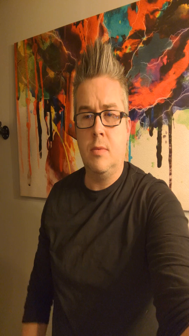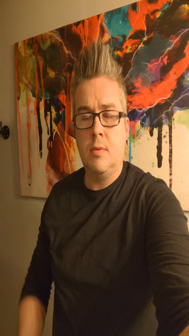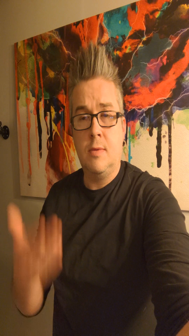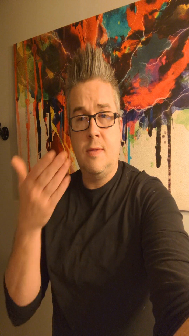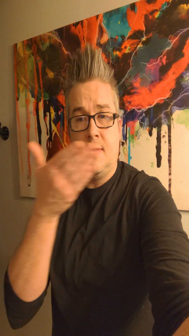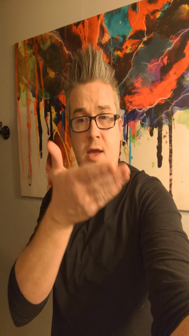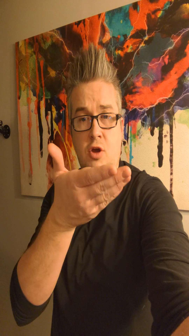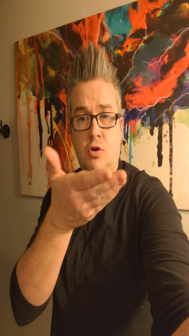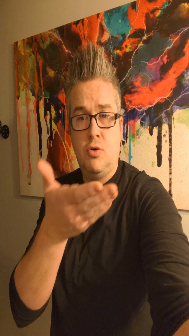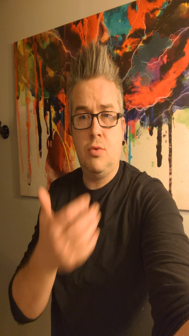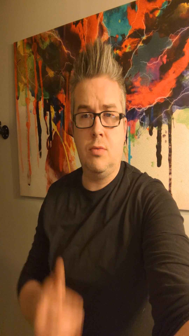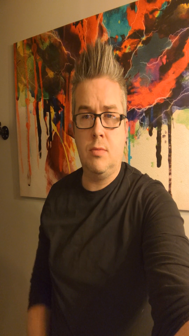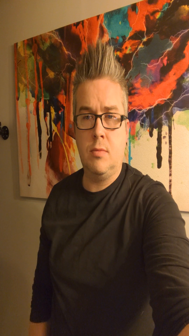there